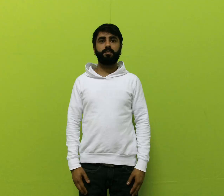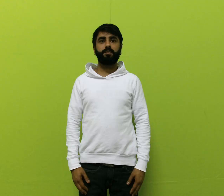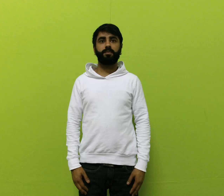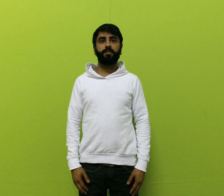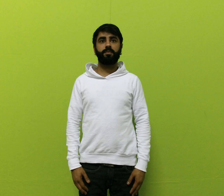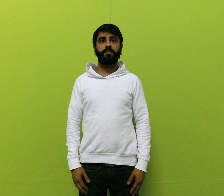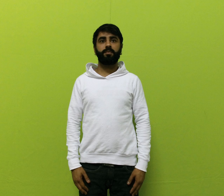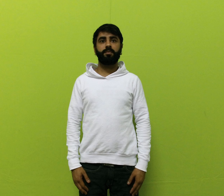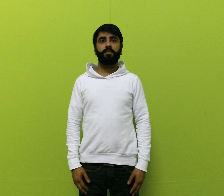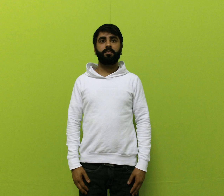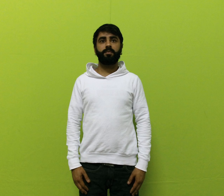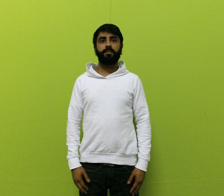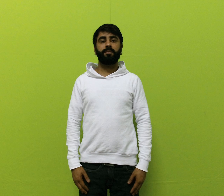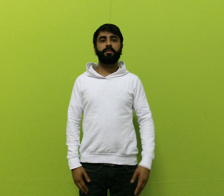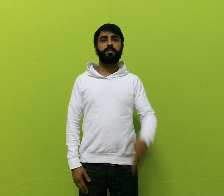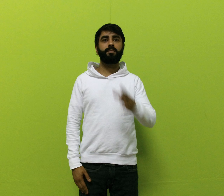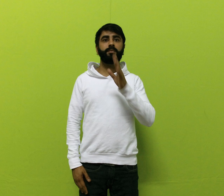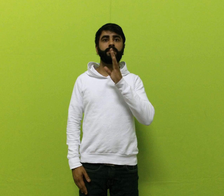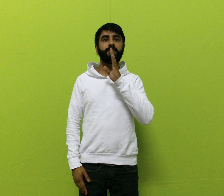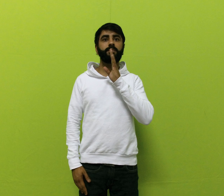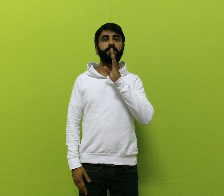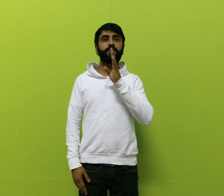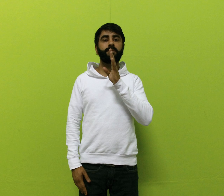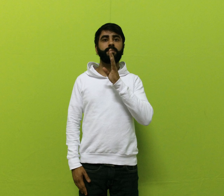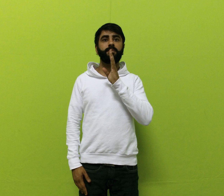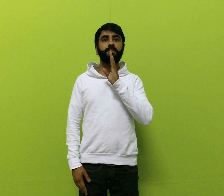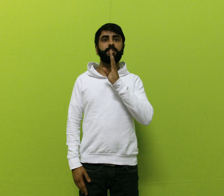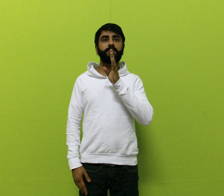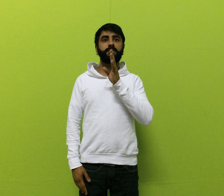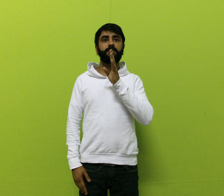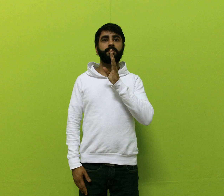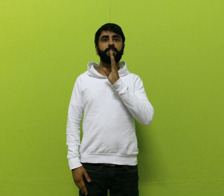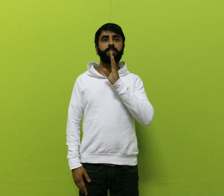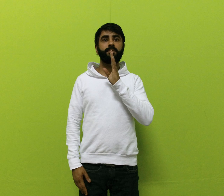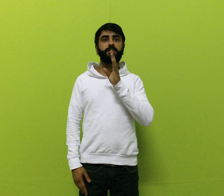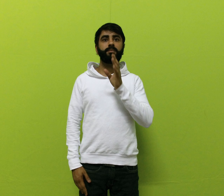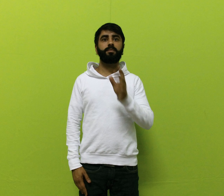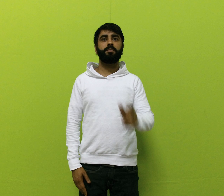conhecer